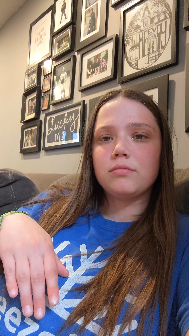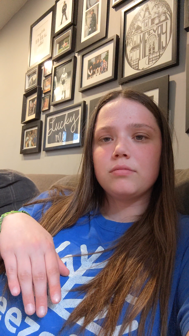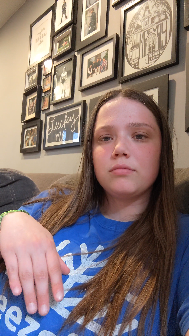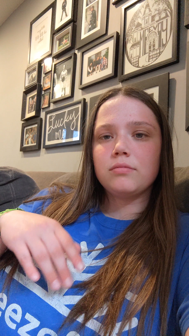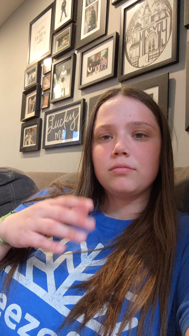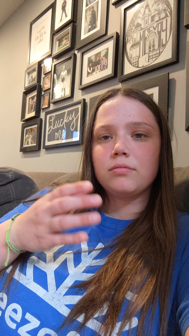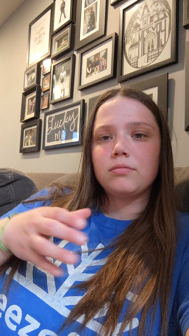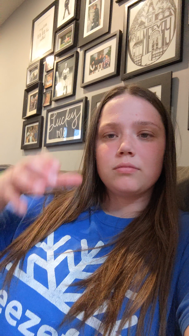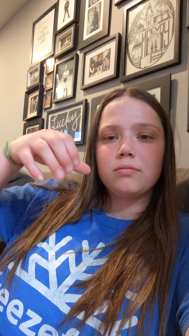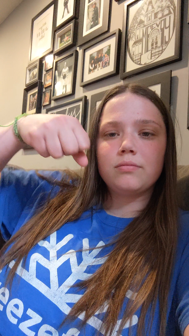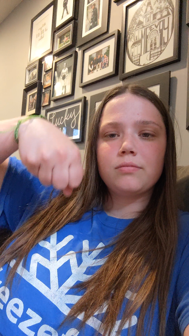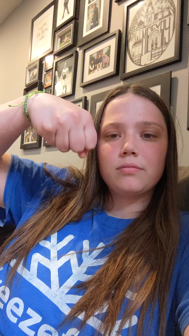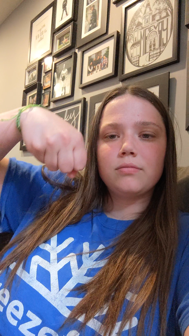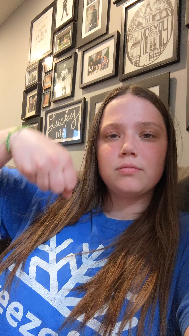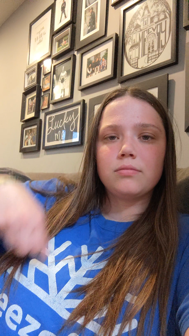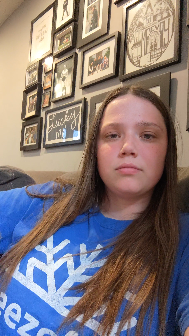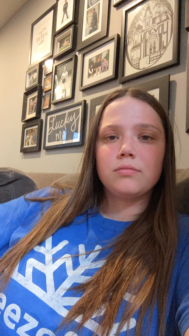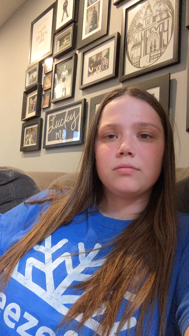bucket